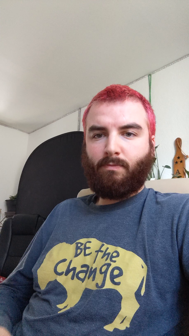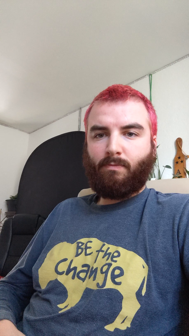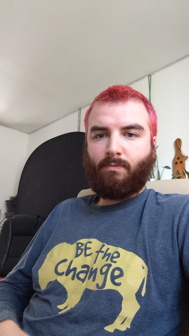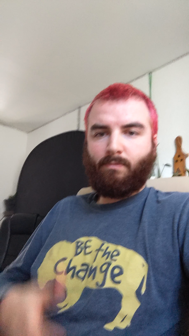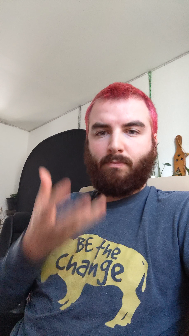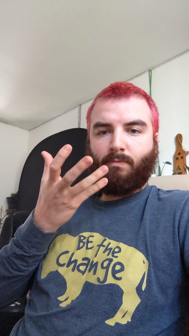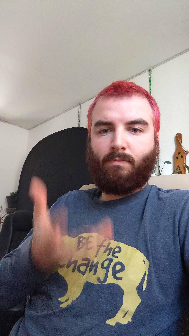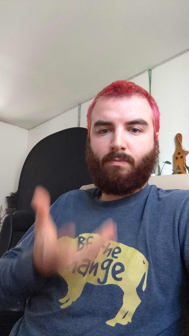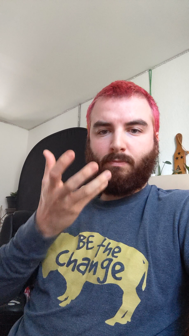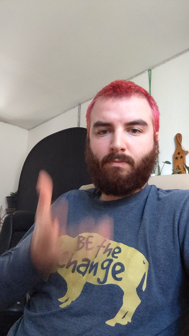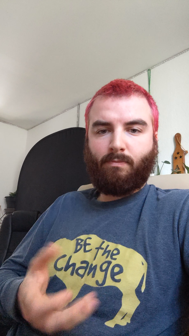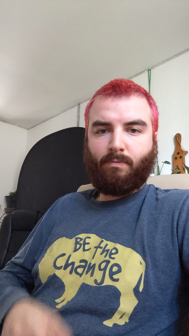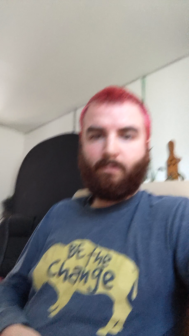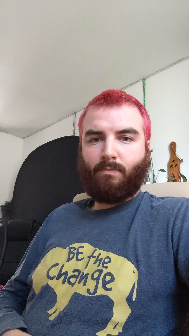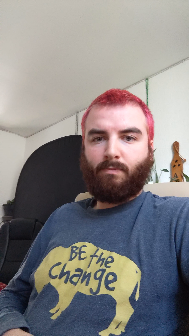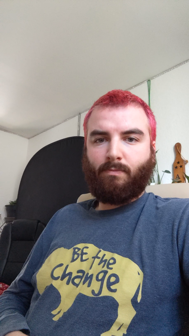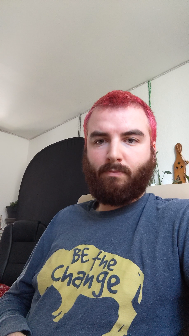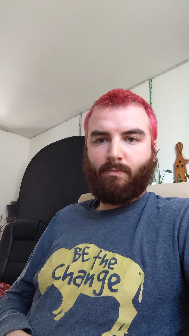heavy